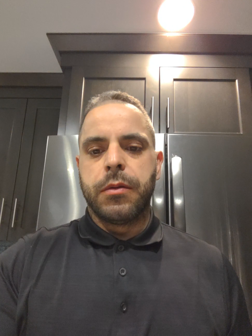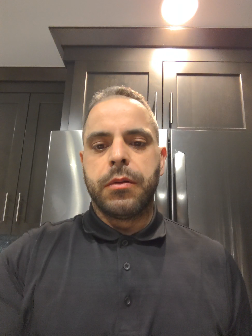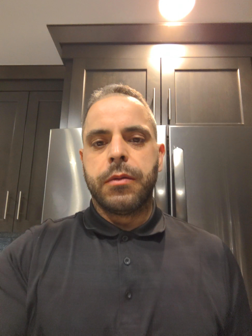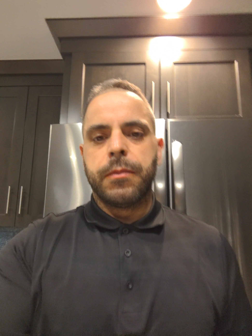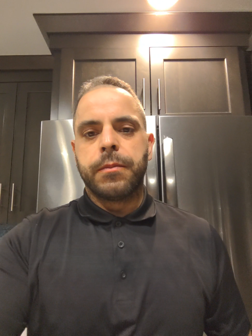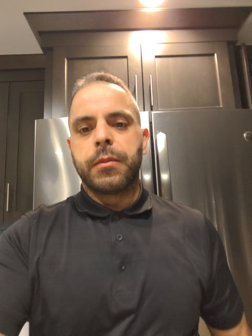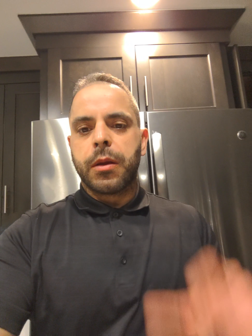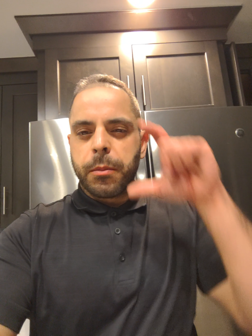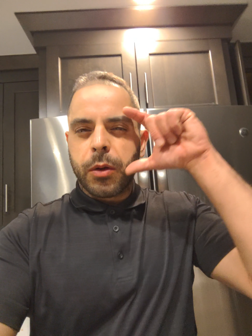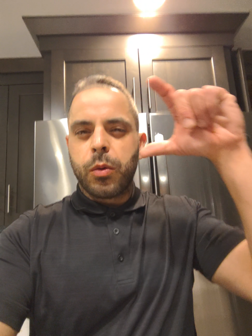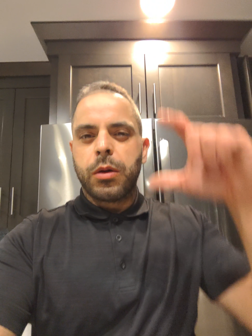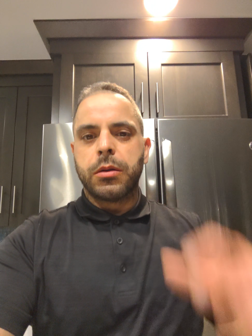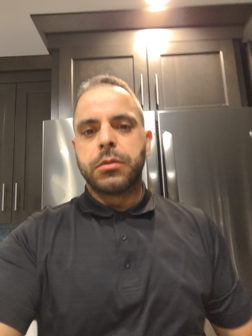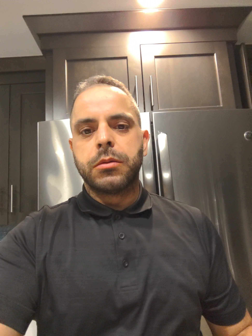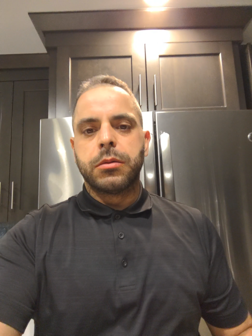moon